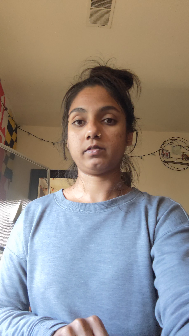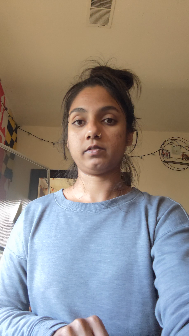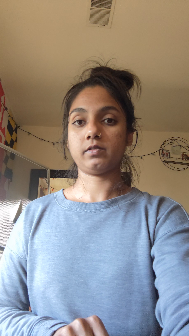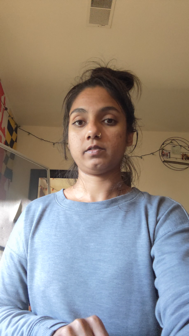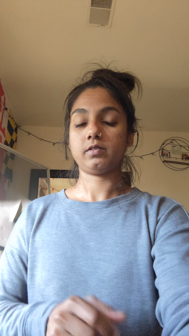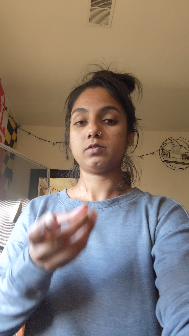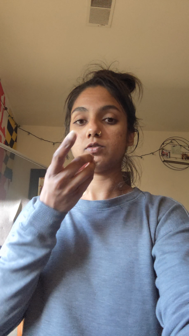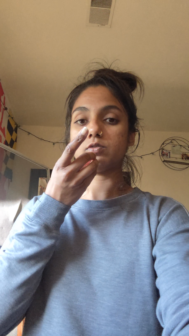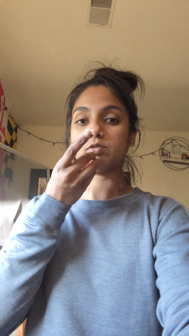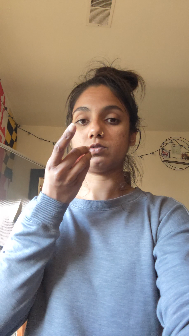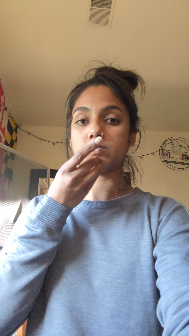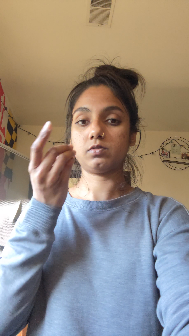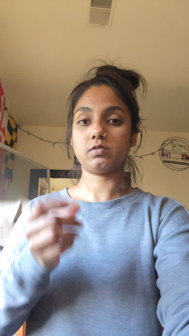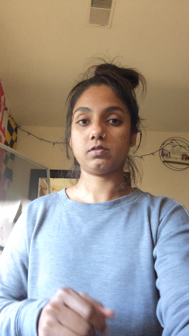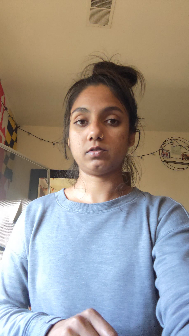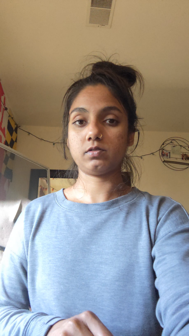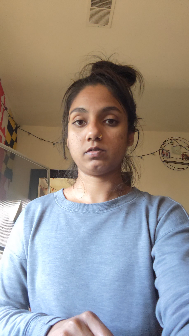dinner